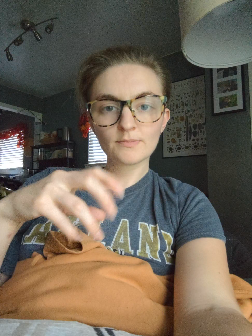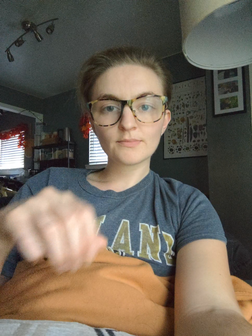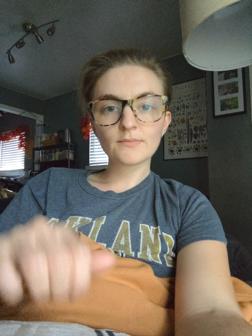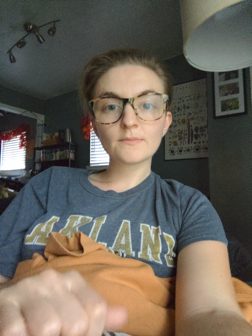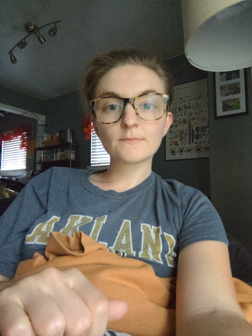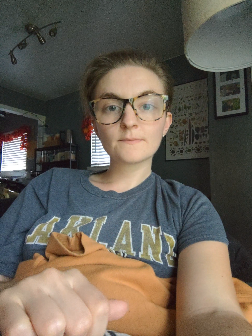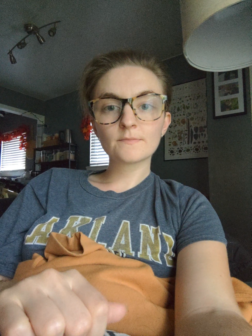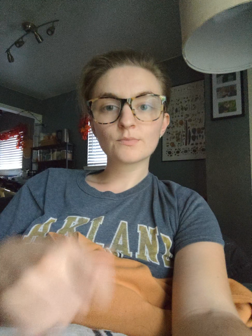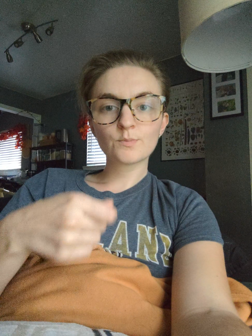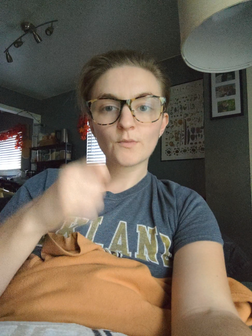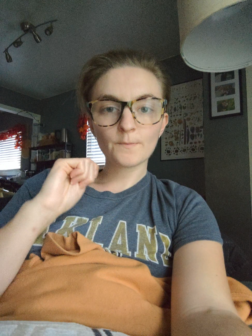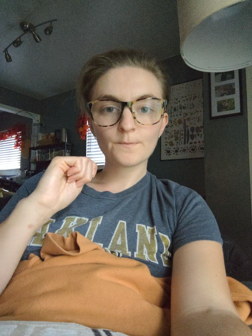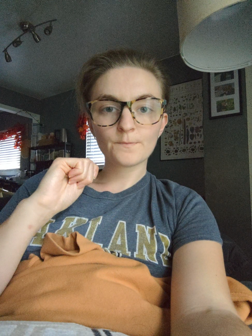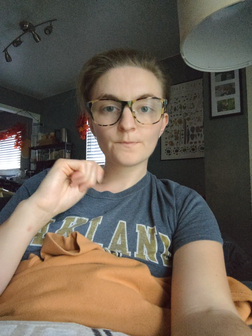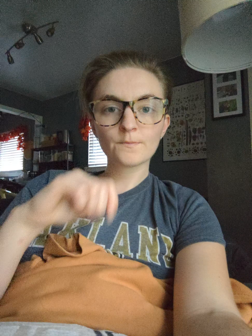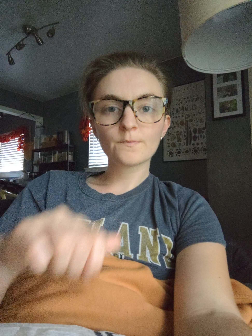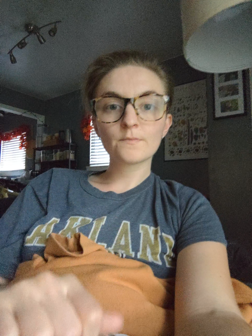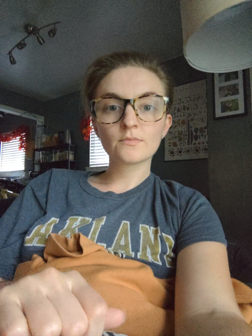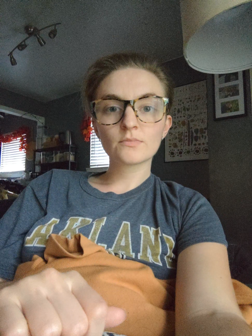rip